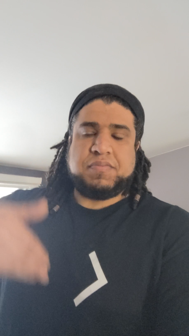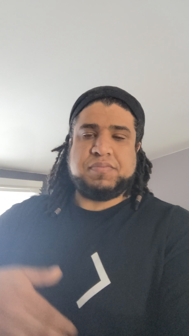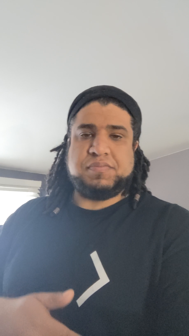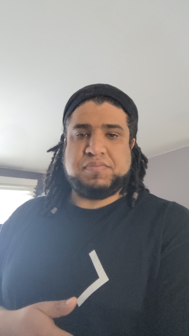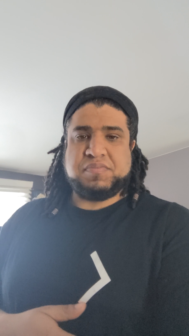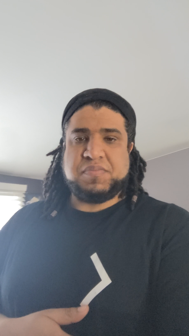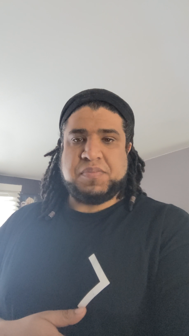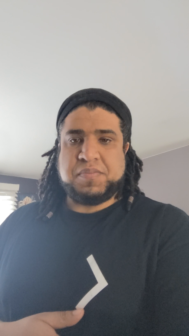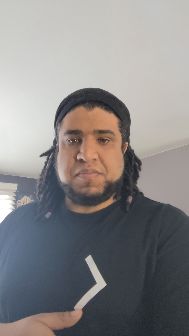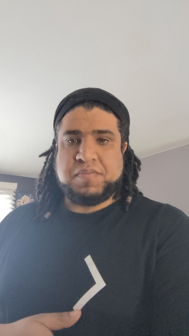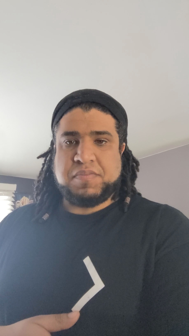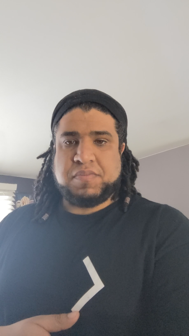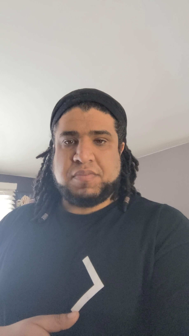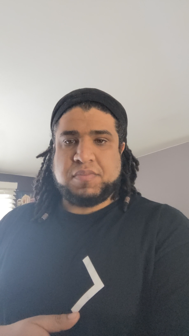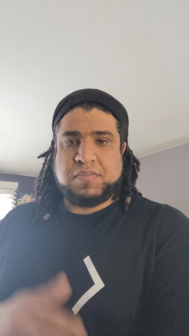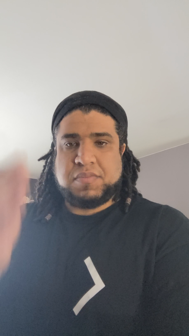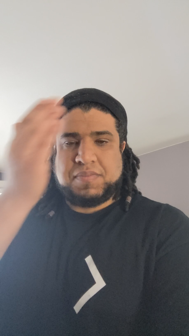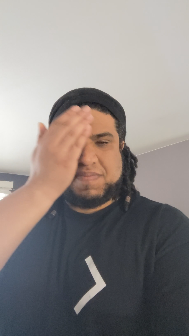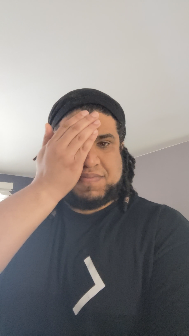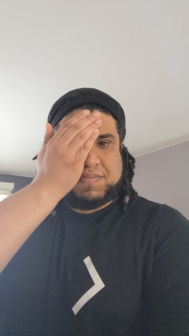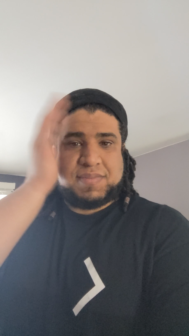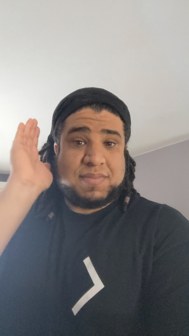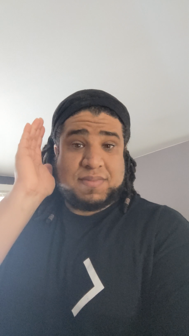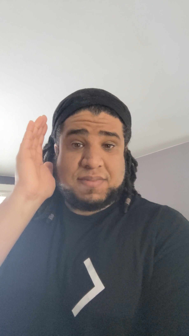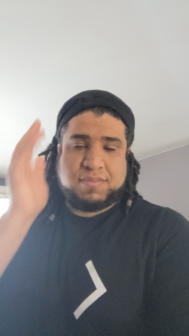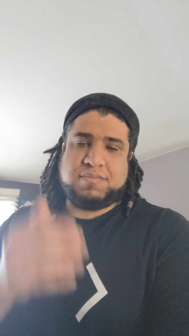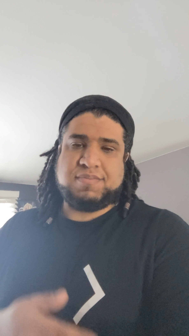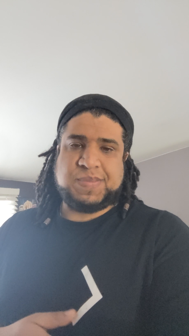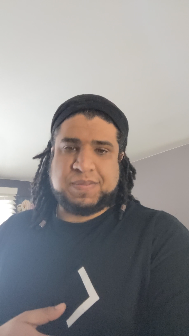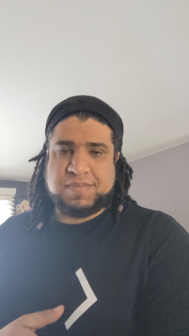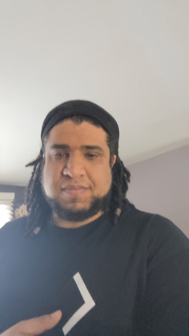peekaboo